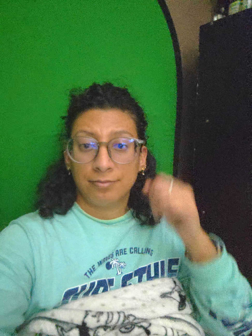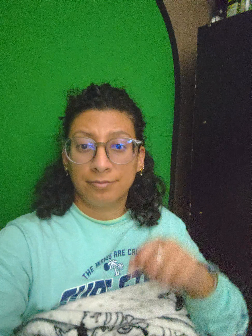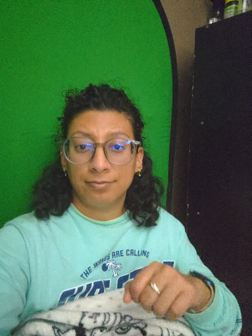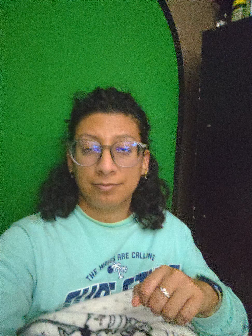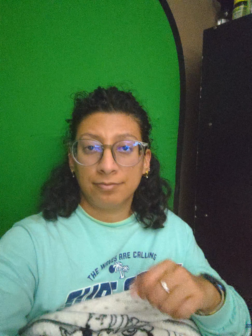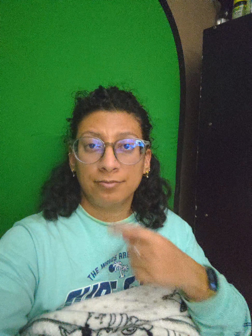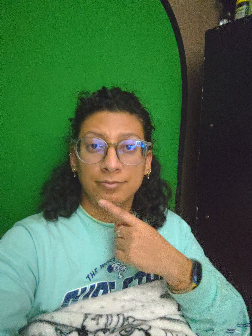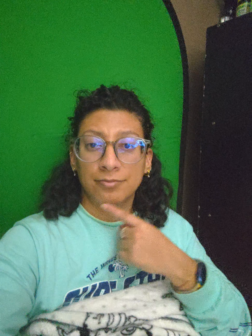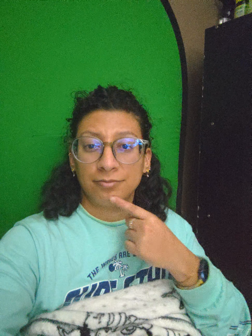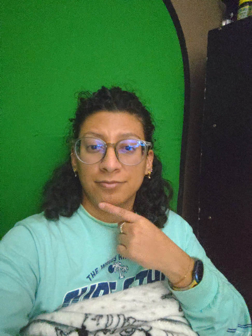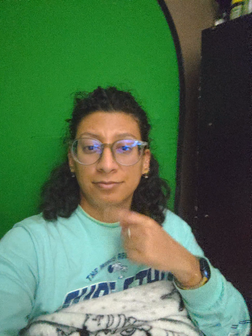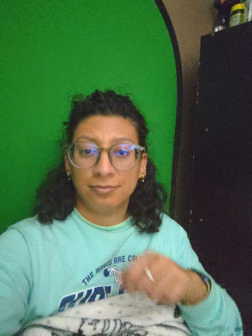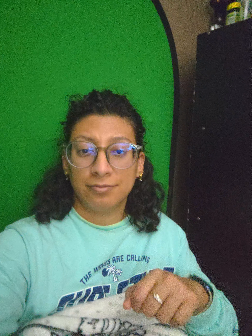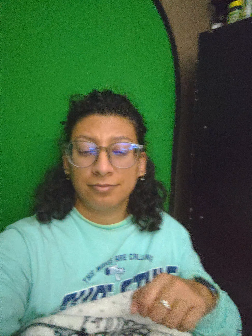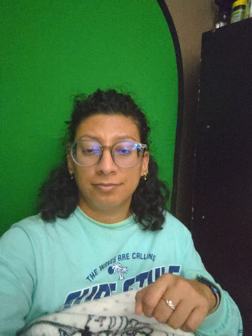chin